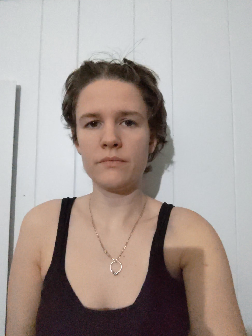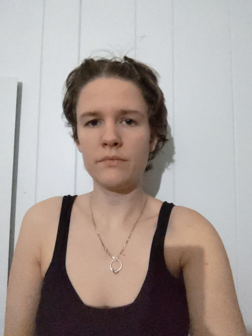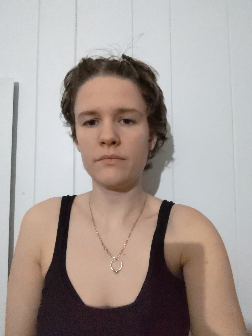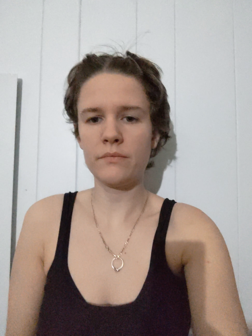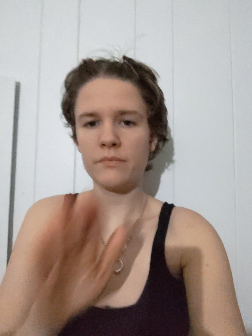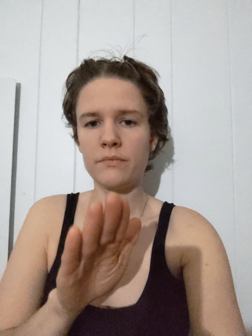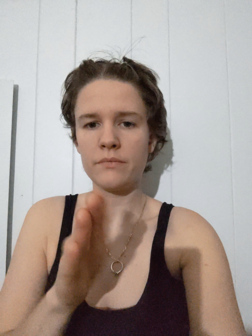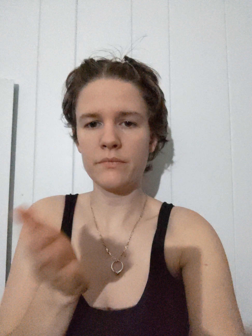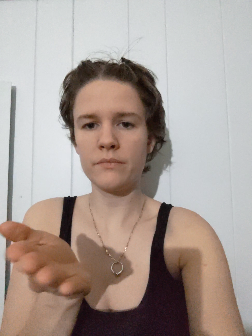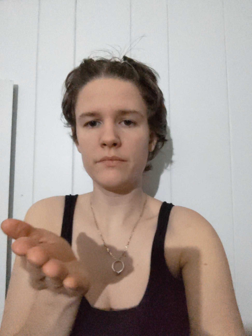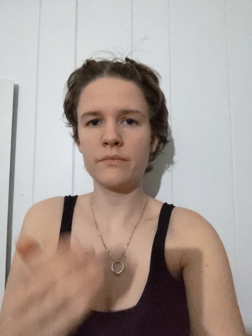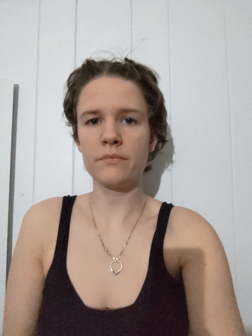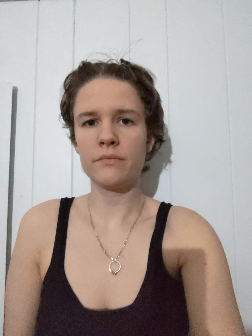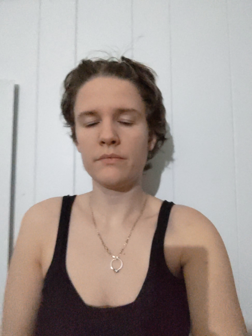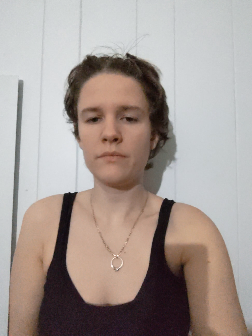book